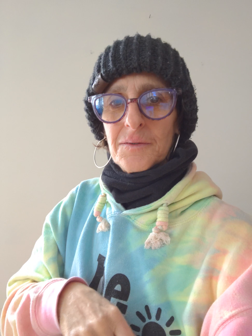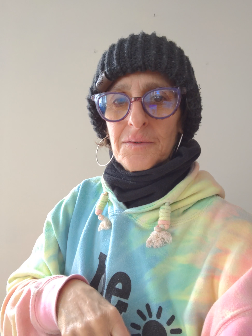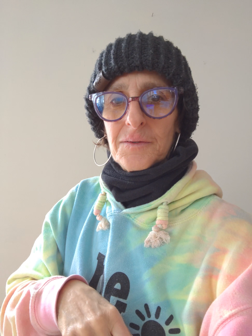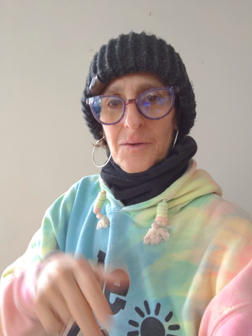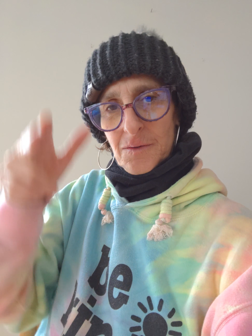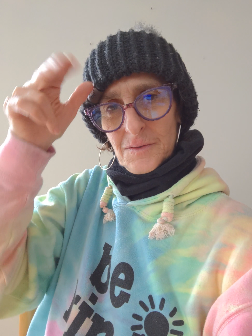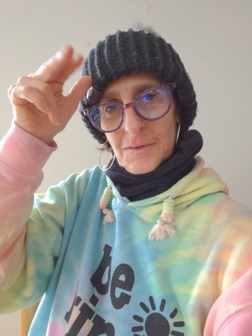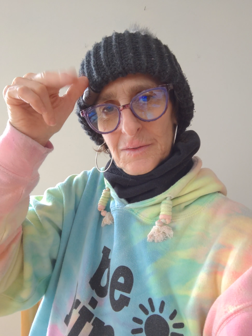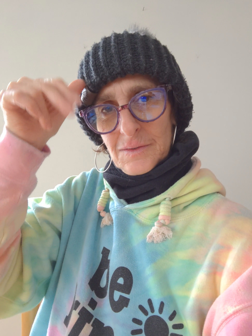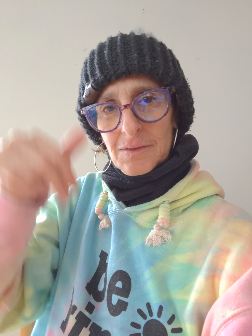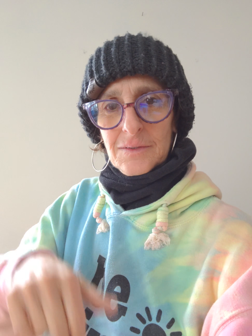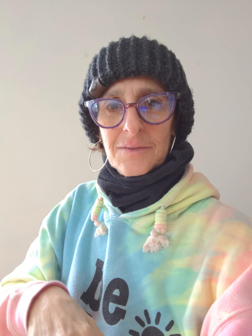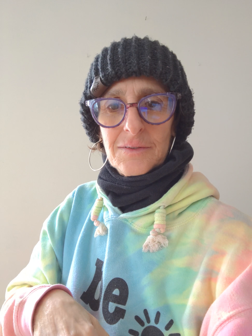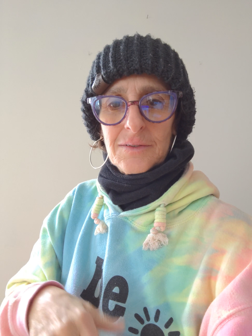horse